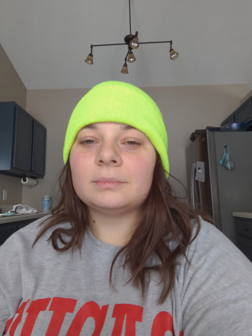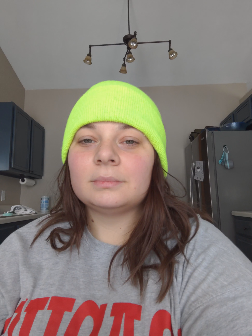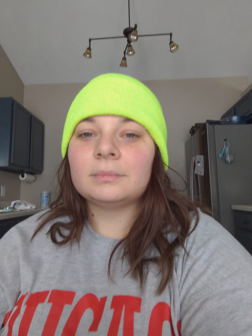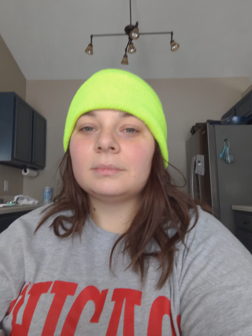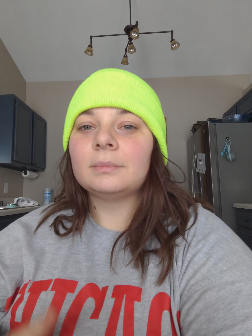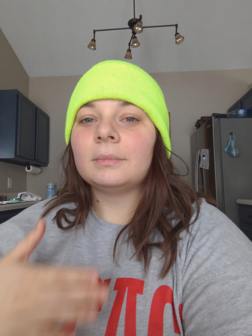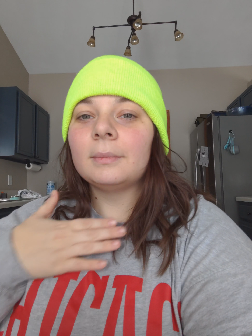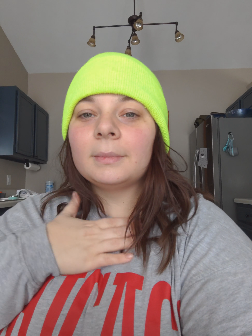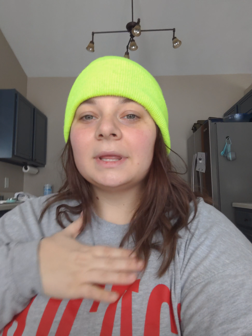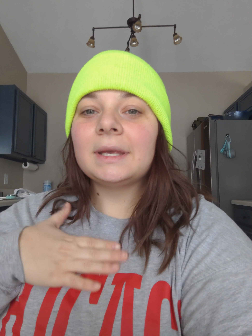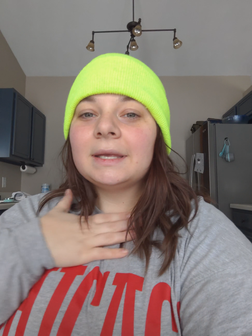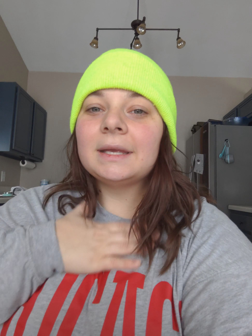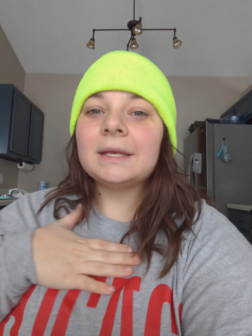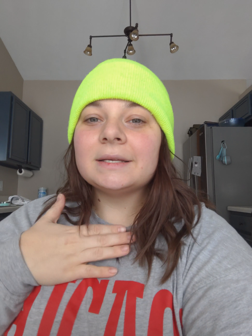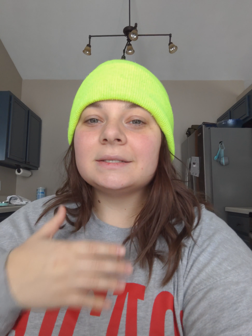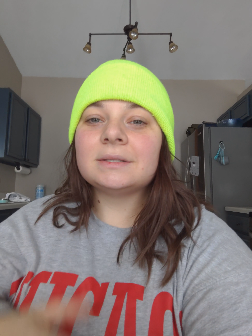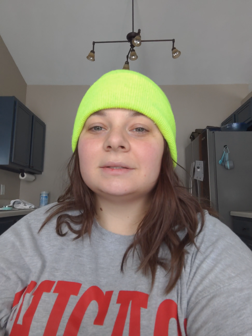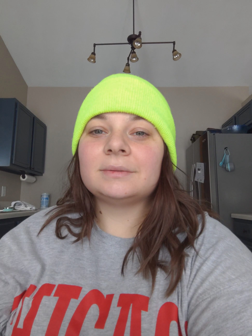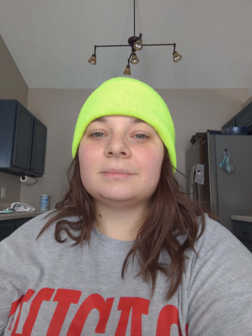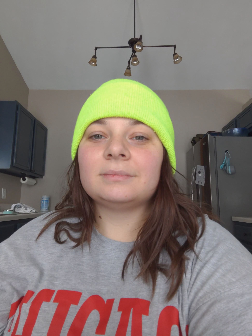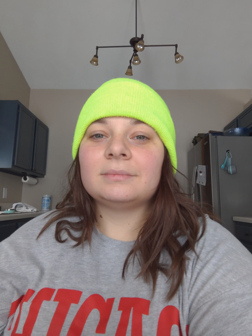please